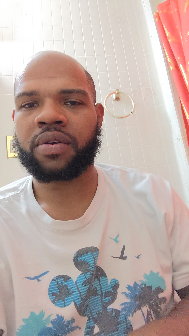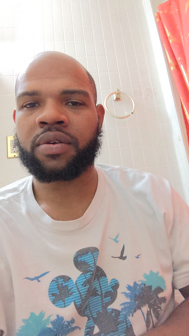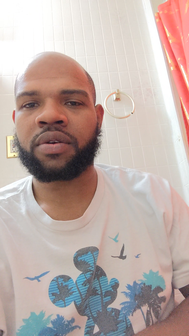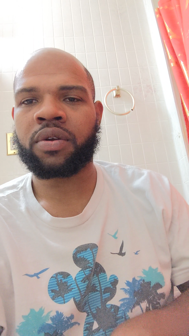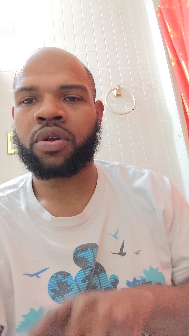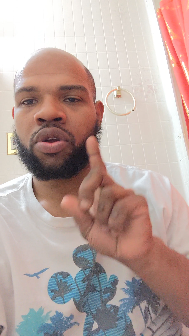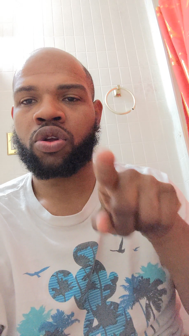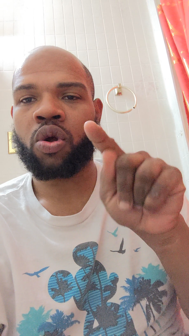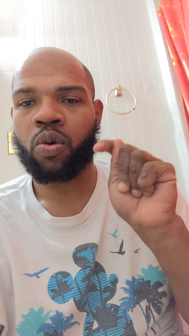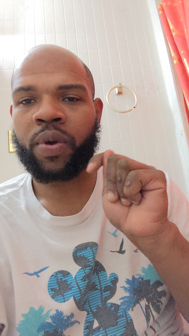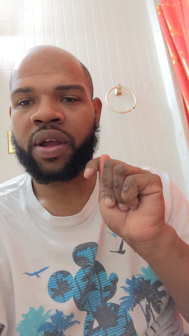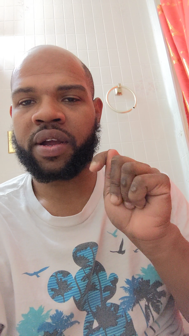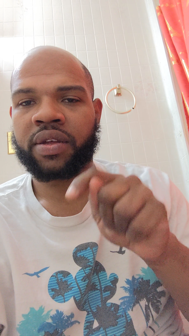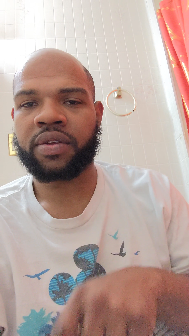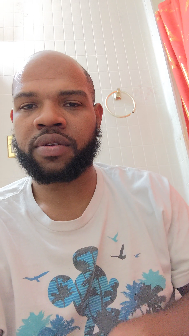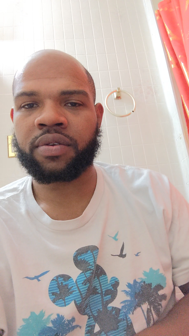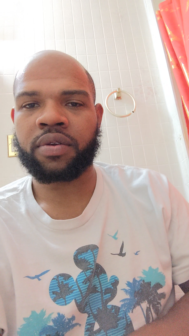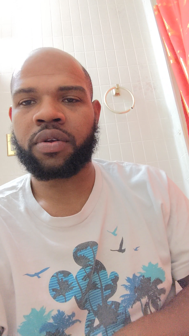go potty